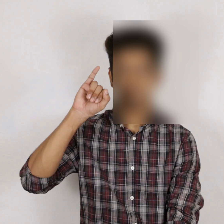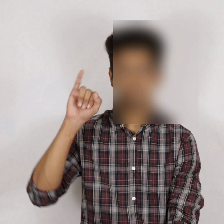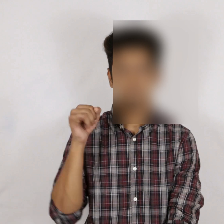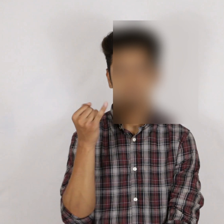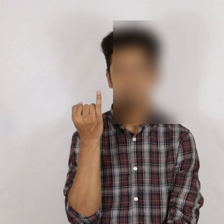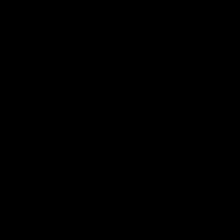ج